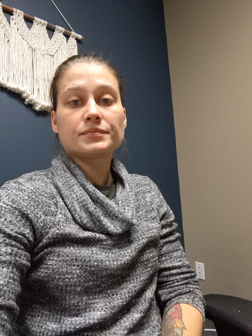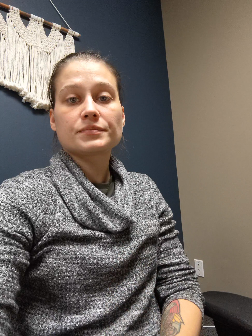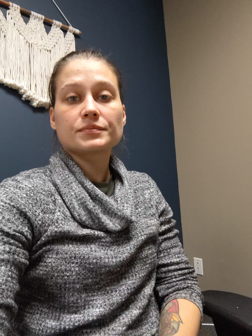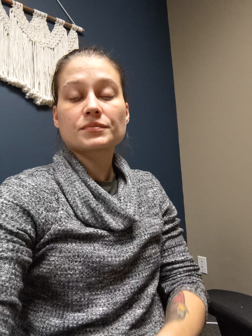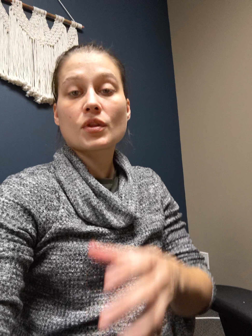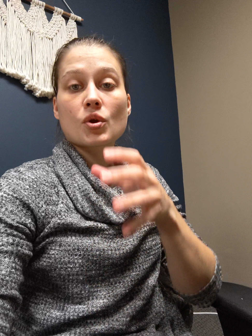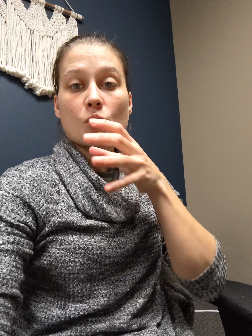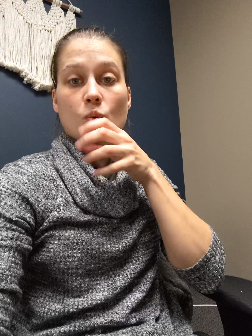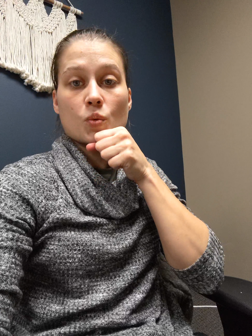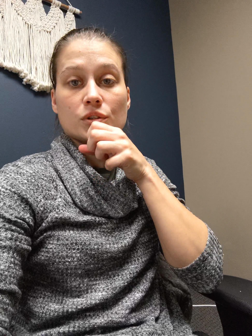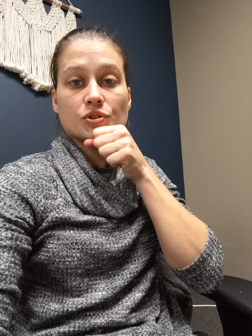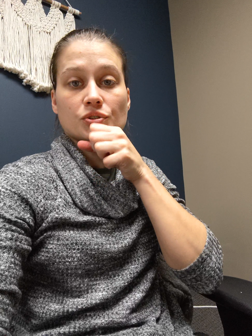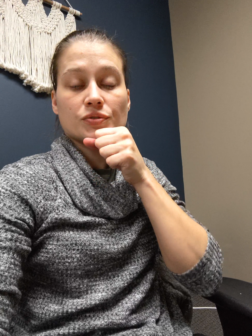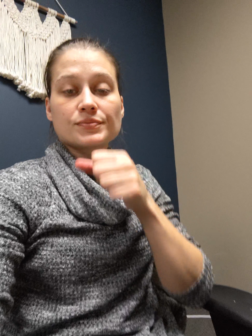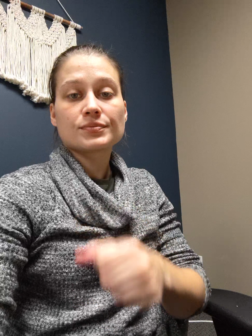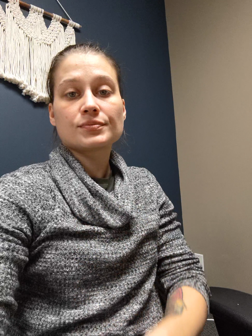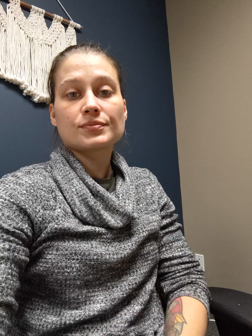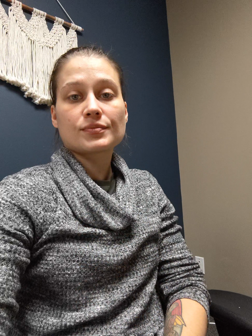orange